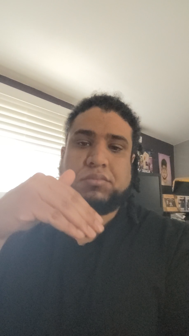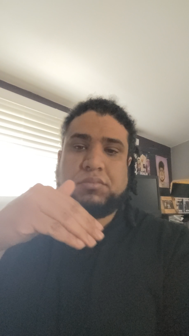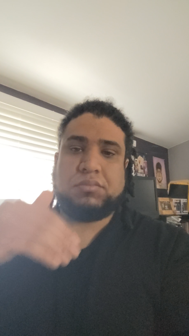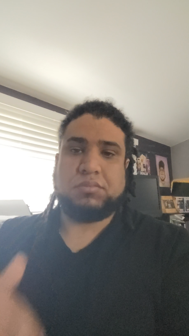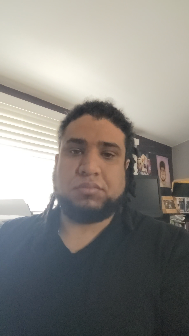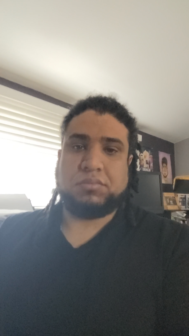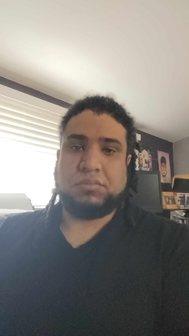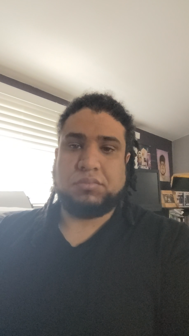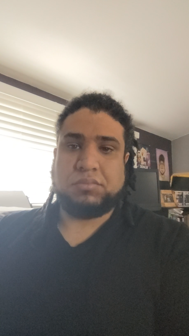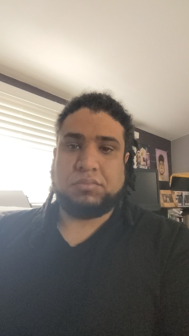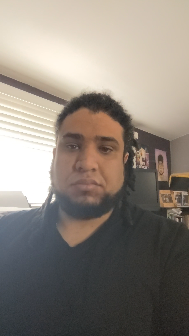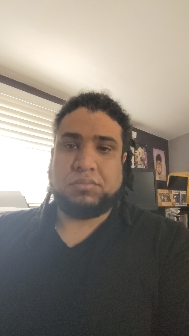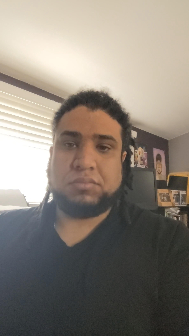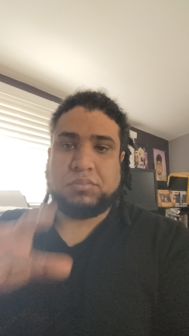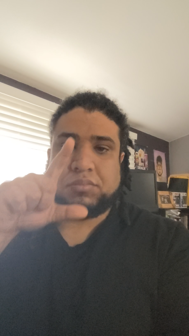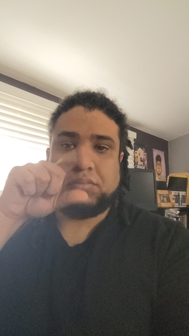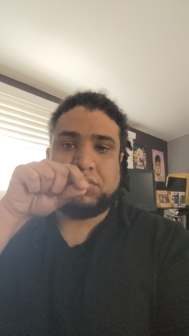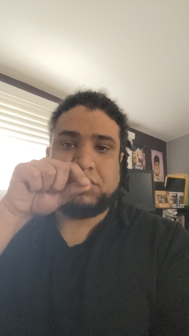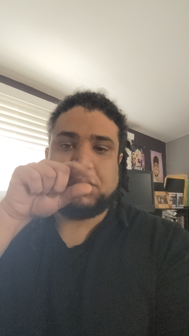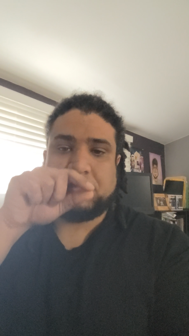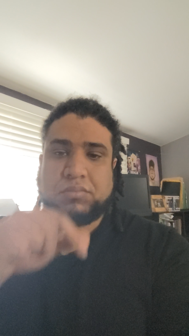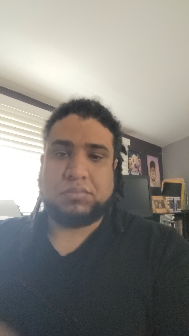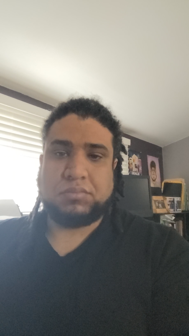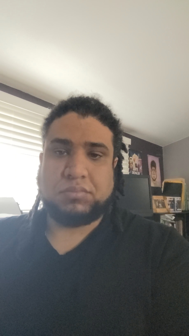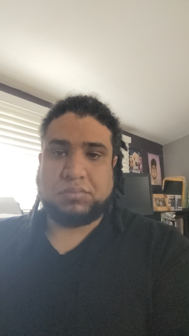chicken